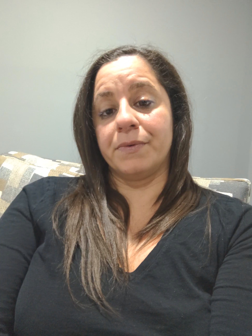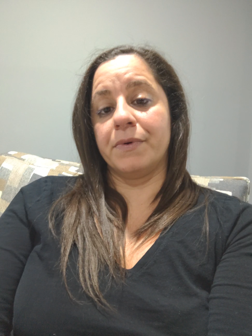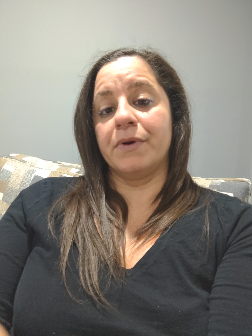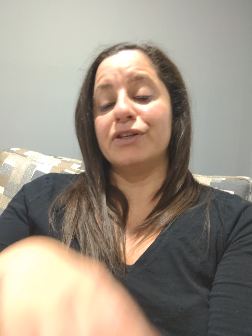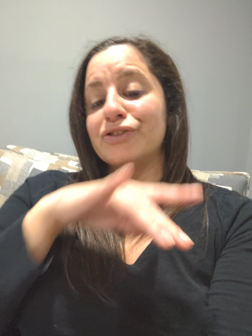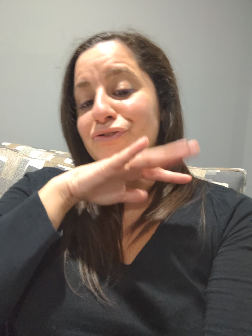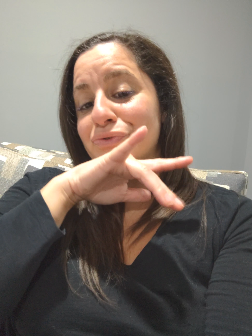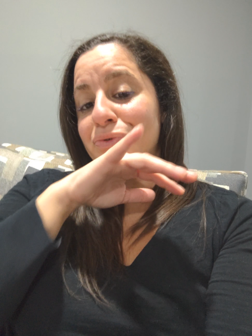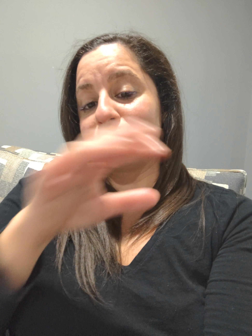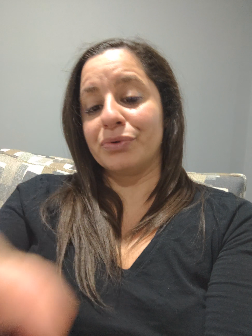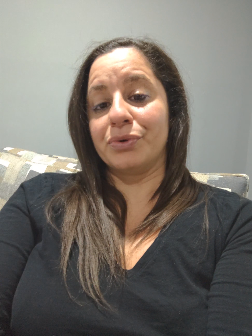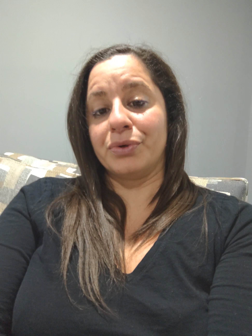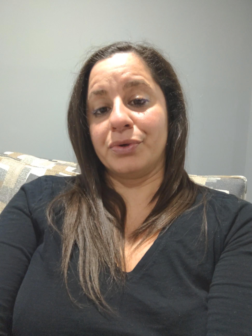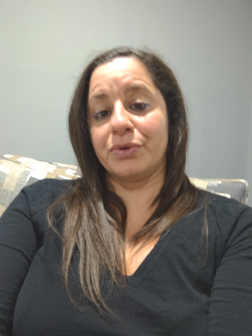dirty